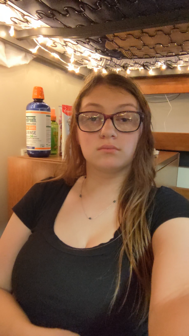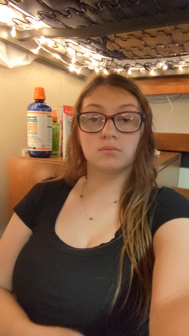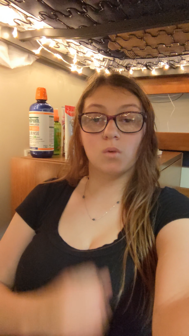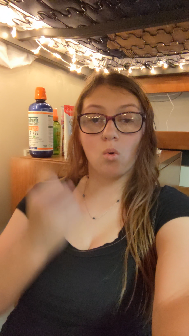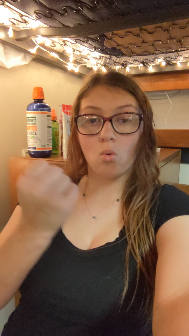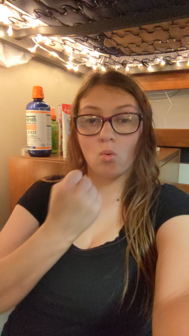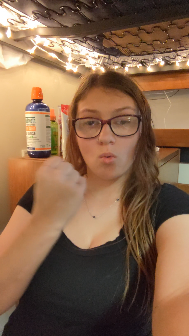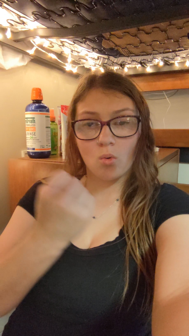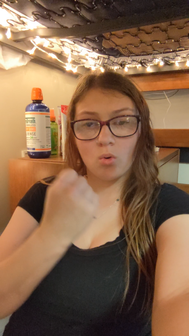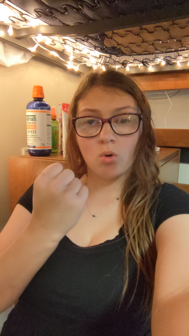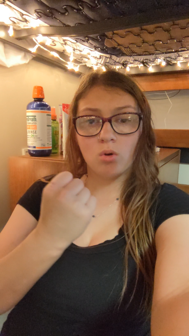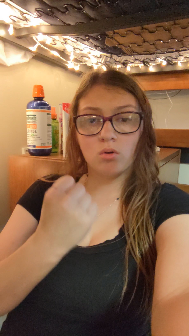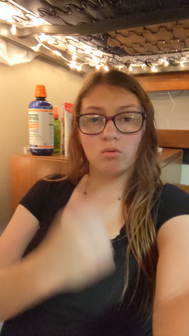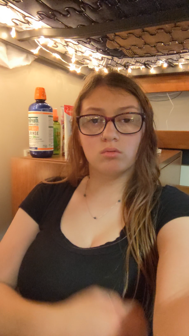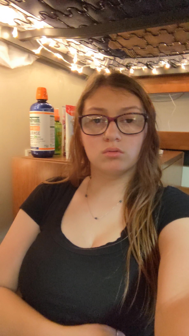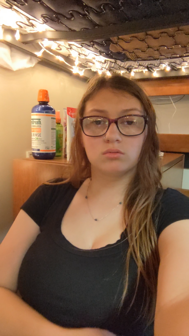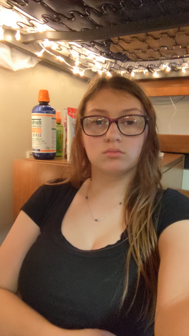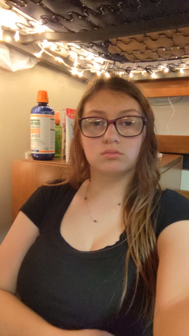hold